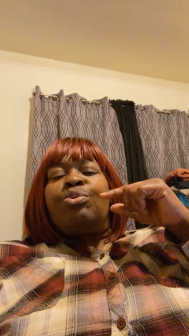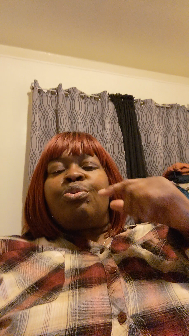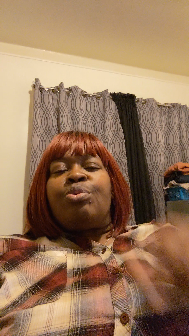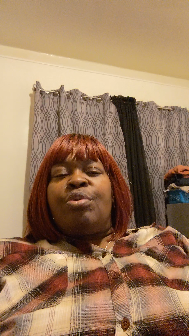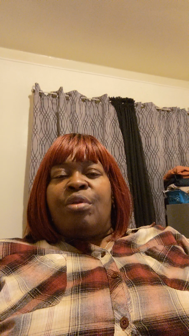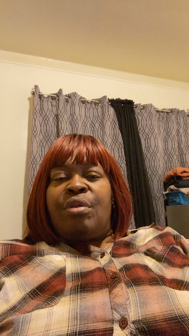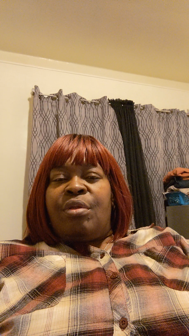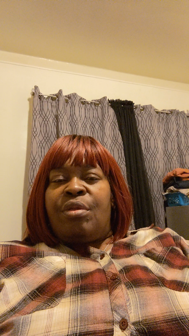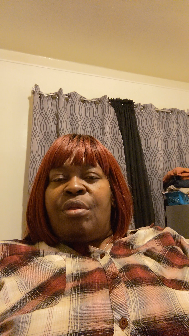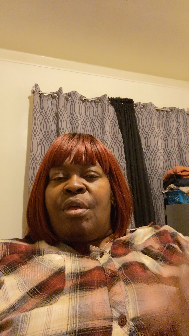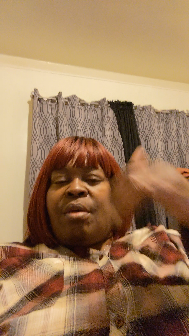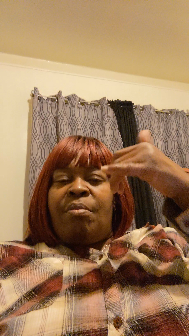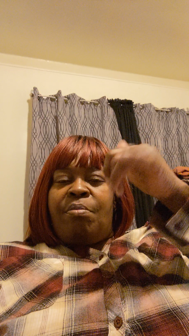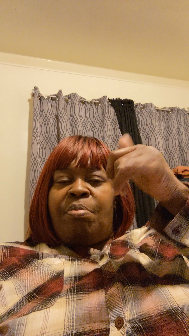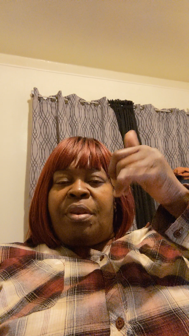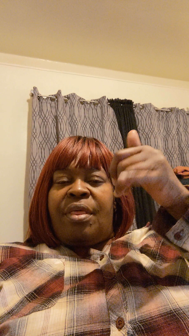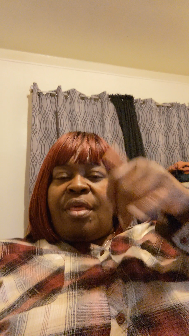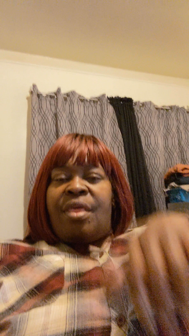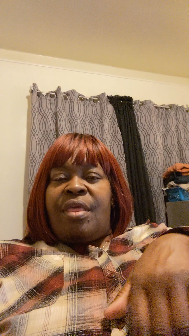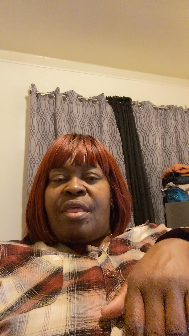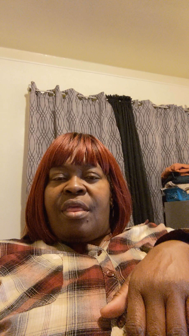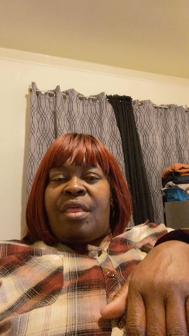play